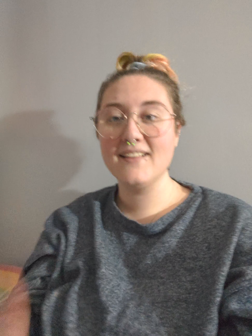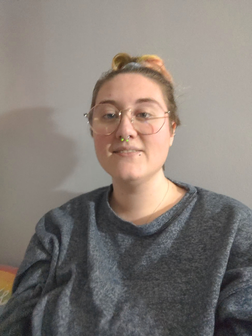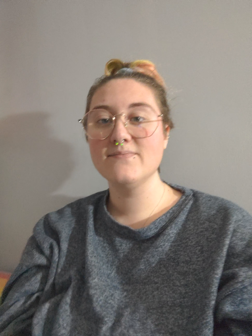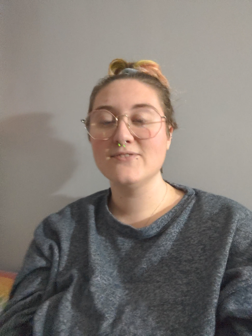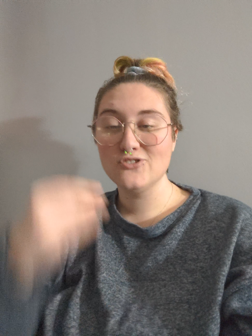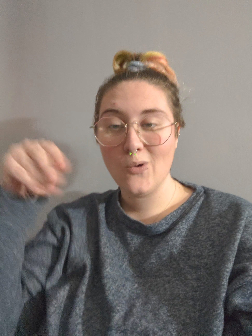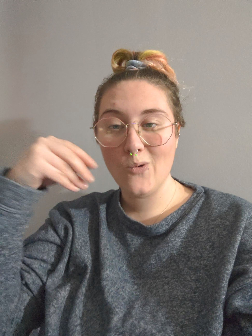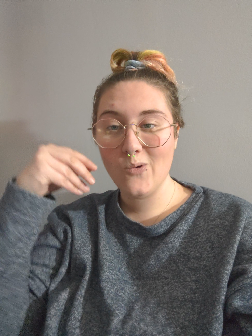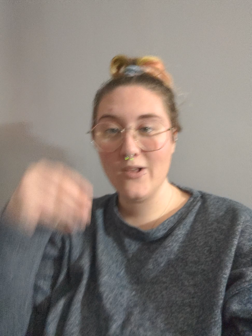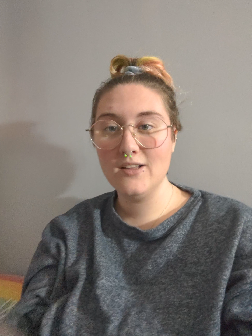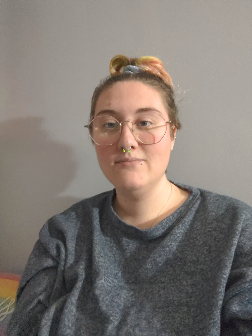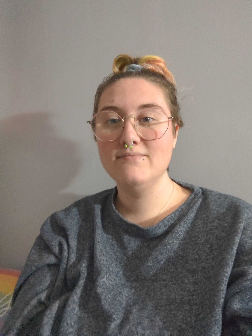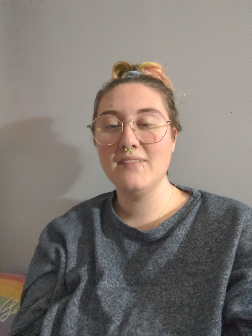store